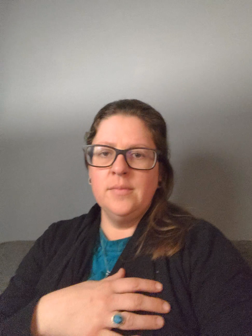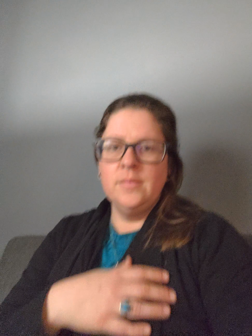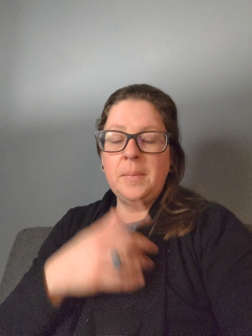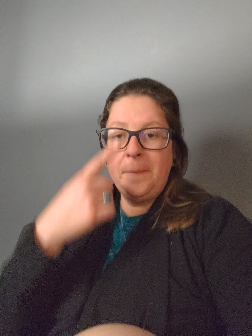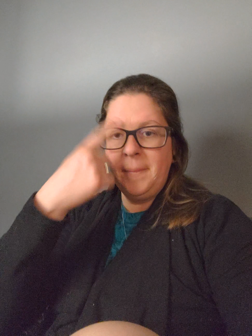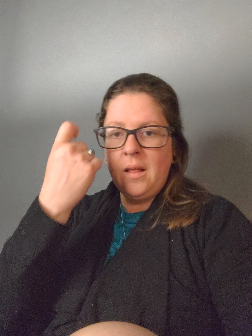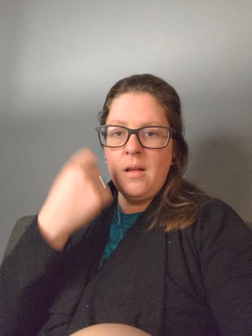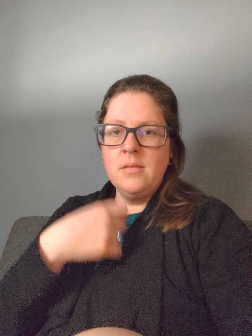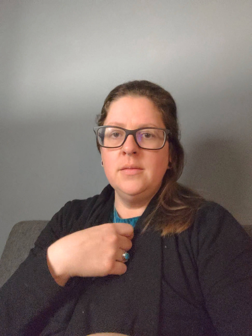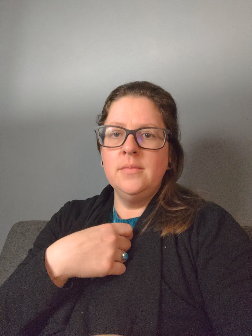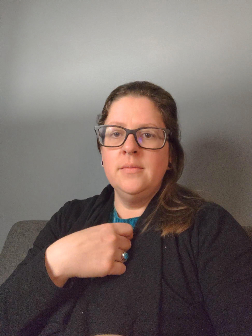because